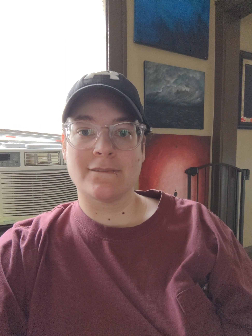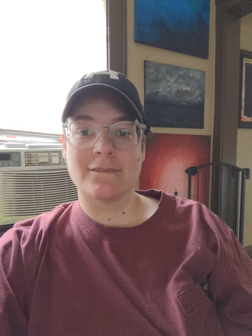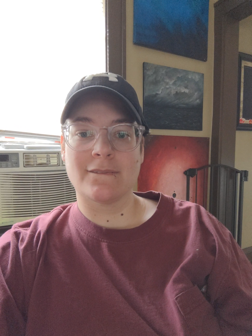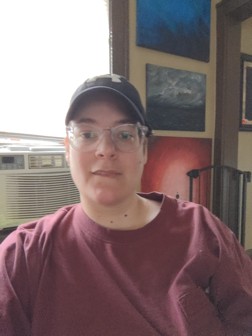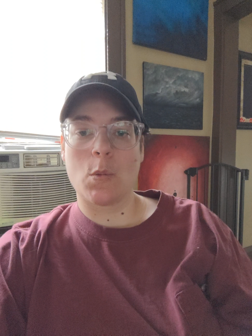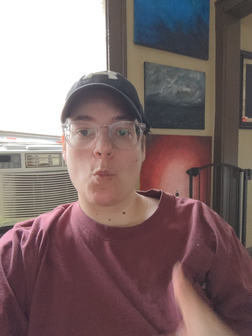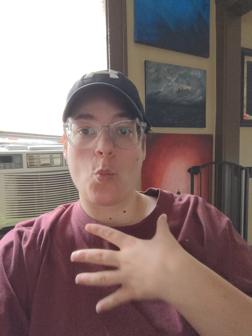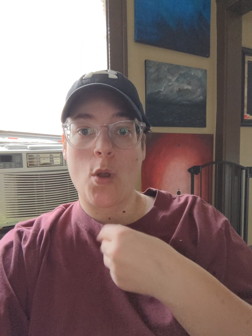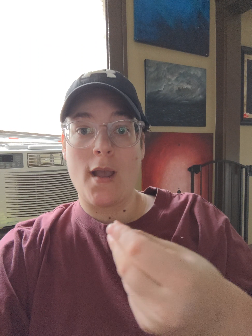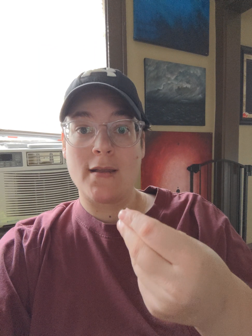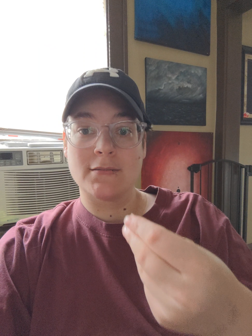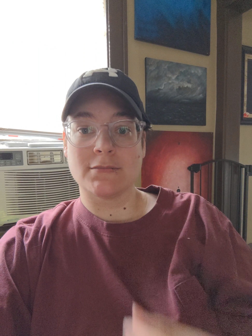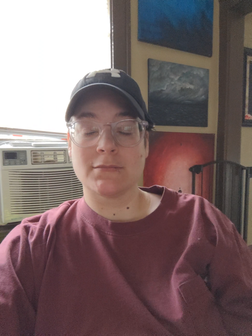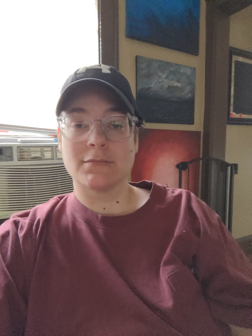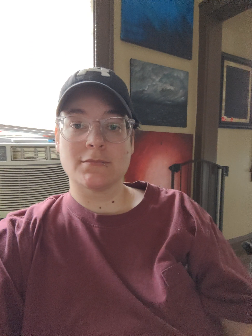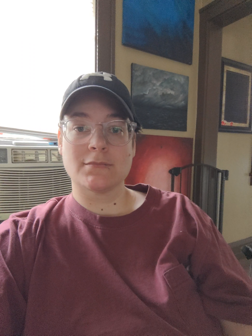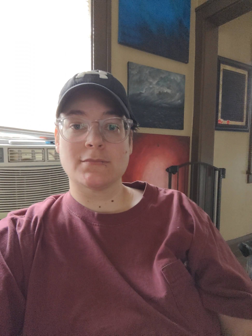white